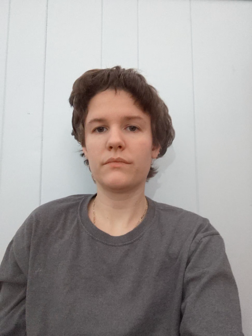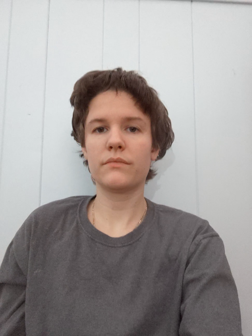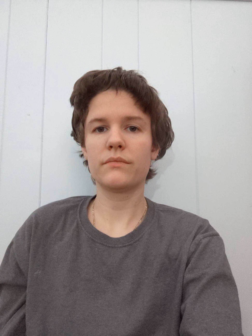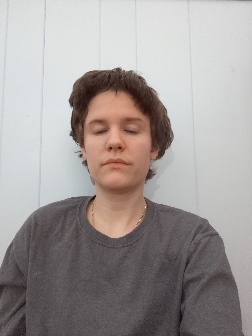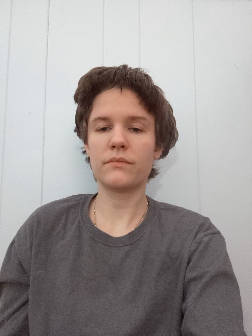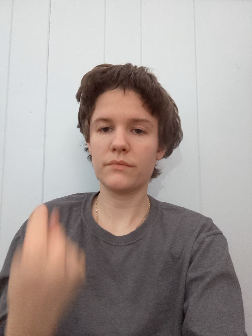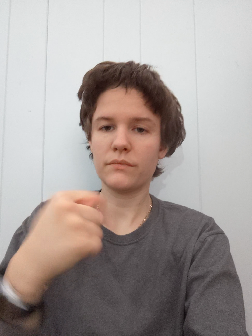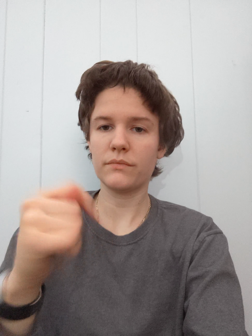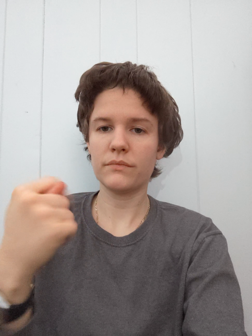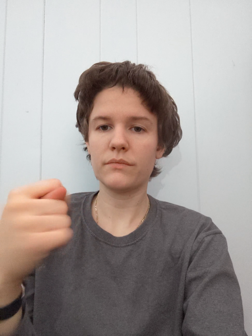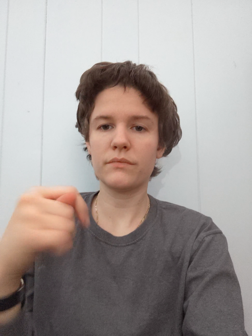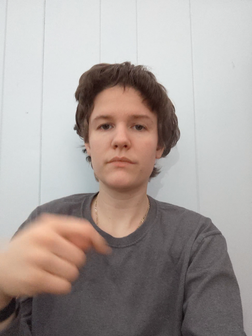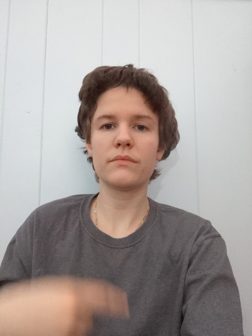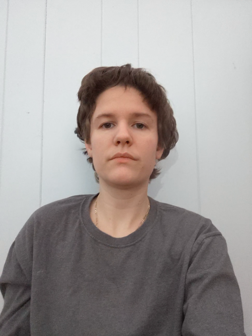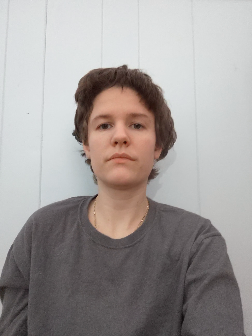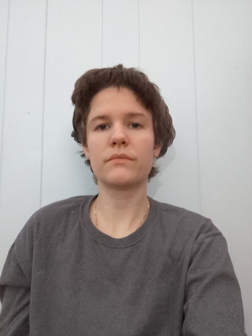toy